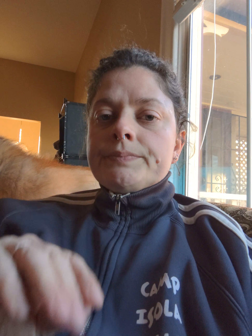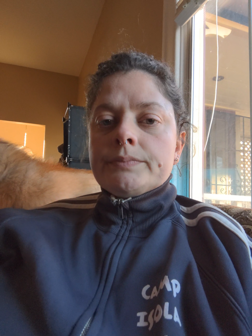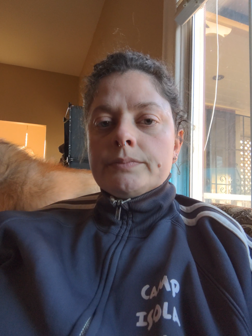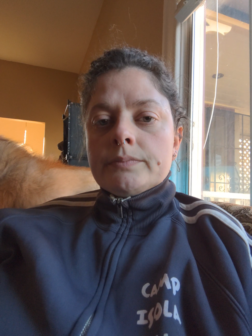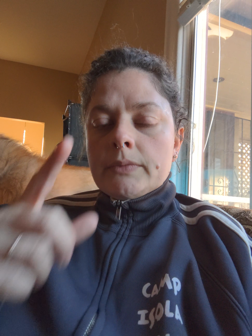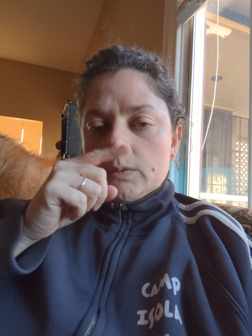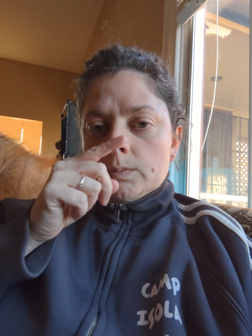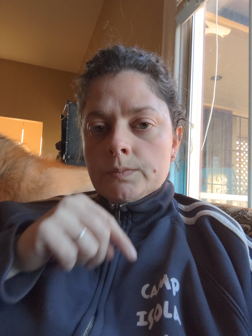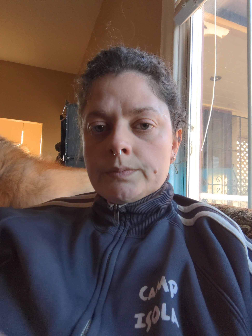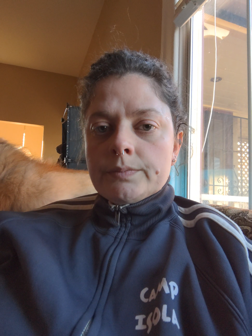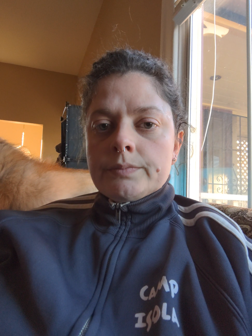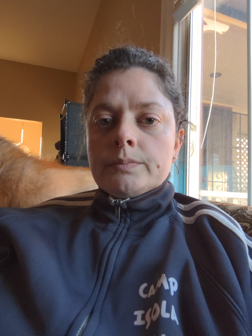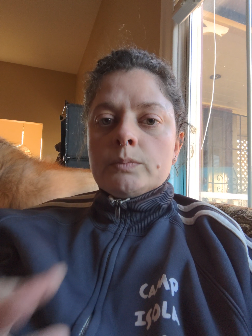mouse